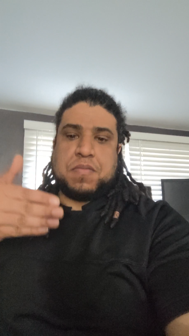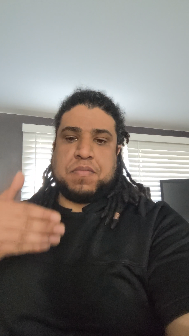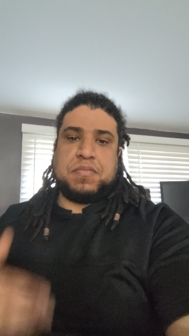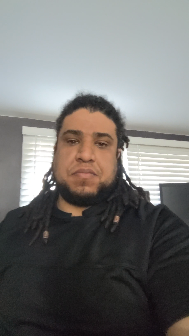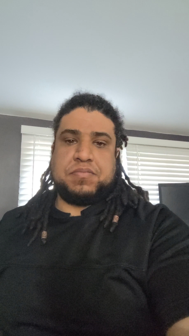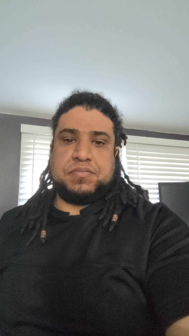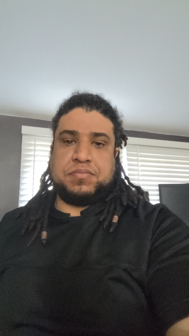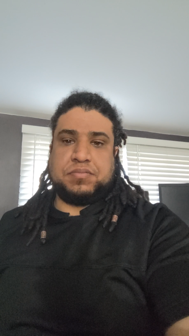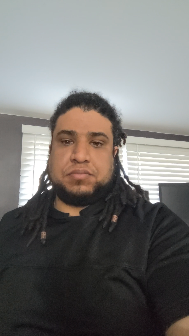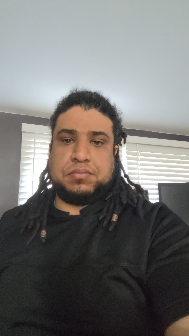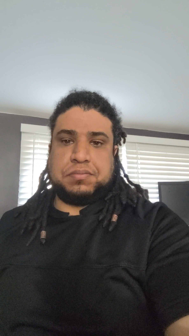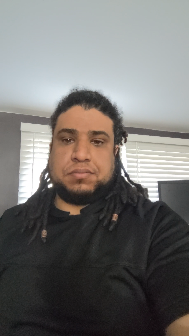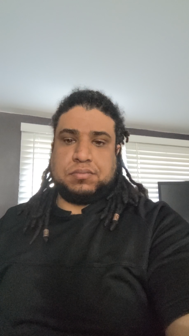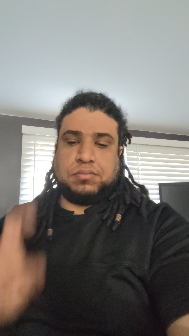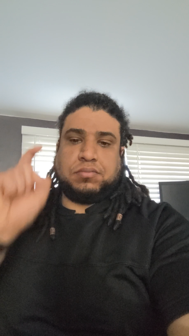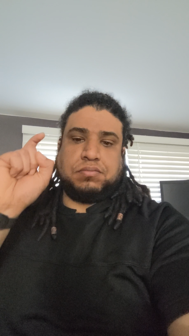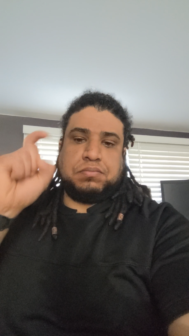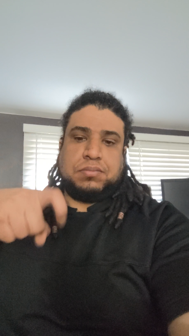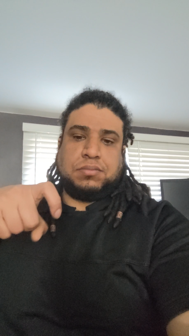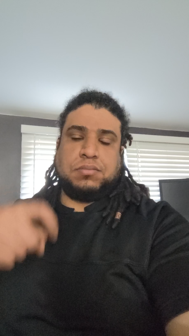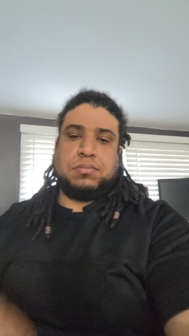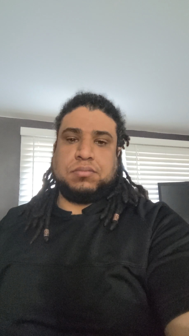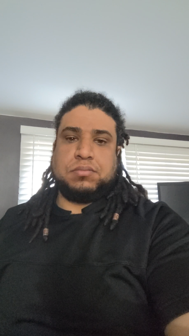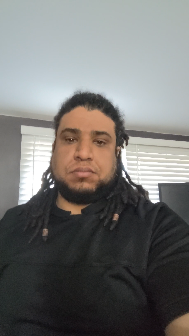must